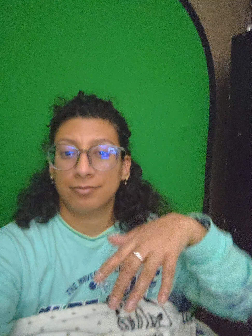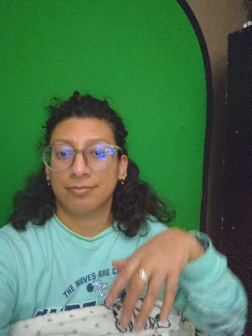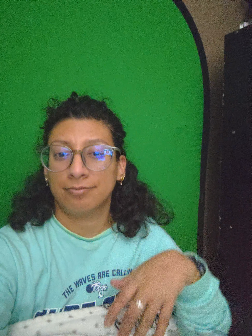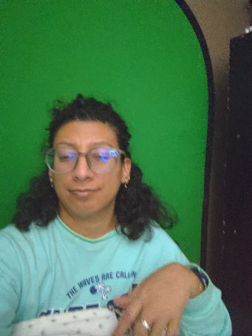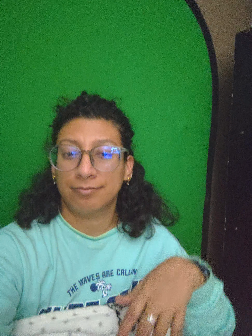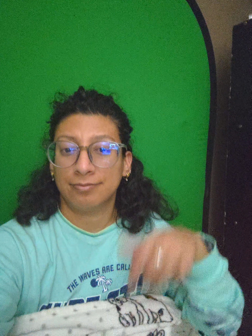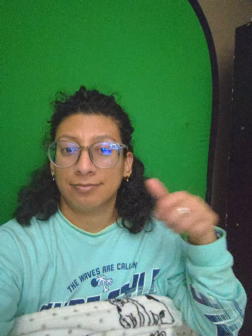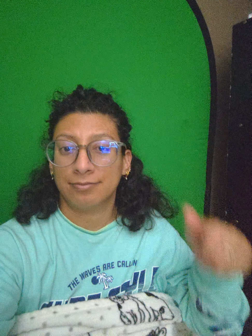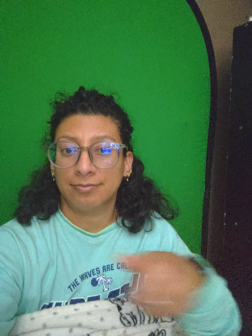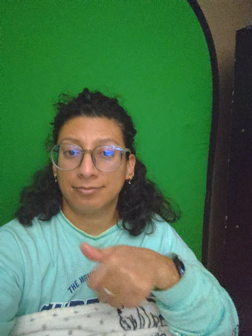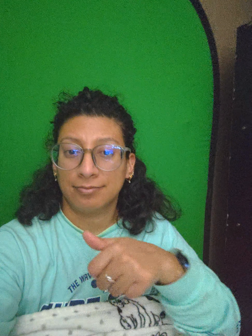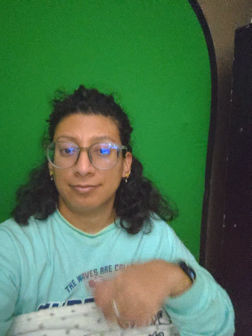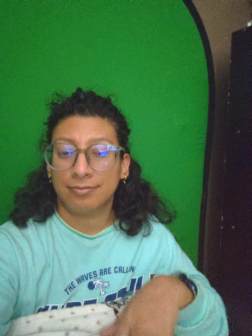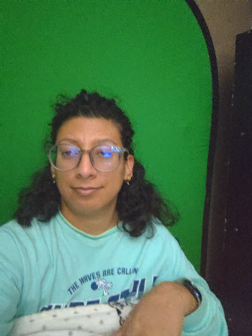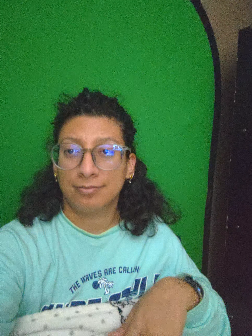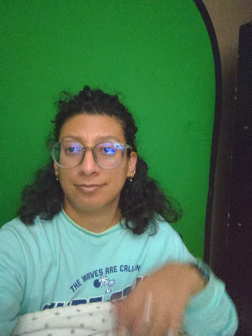hide